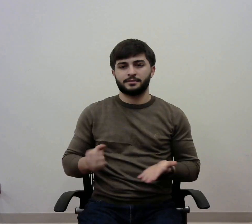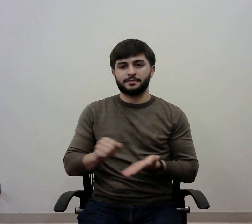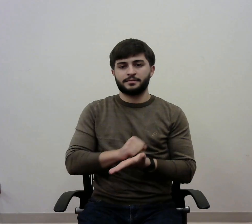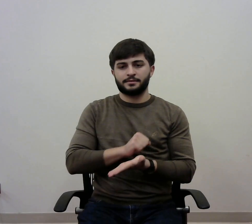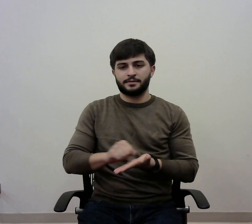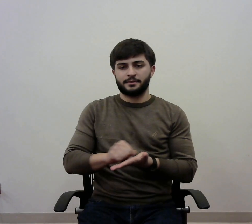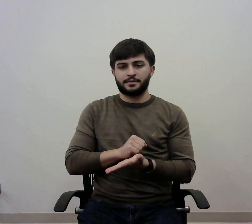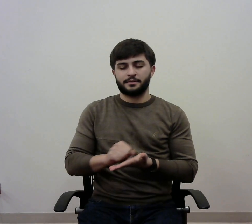sənəd